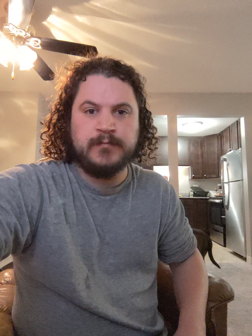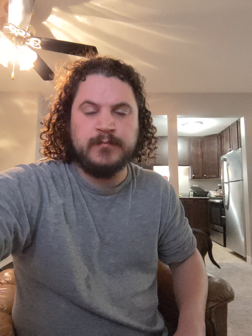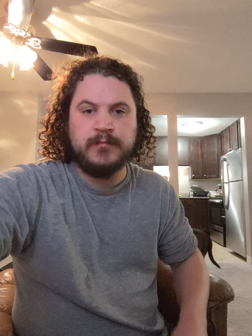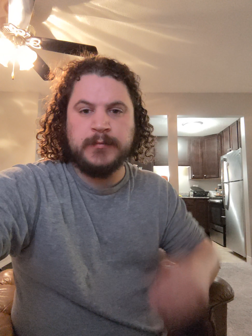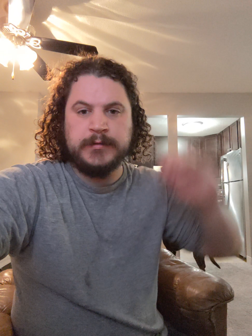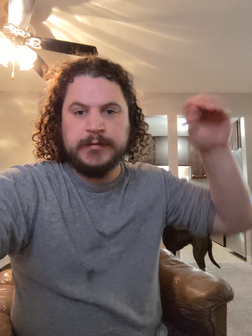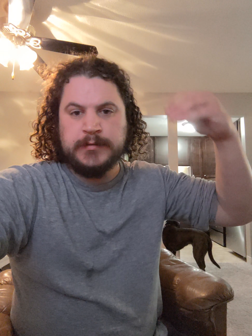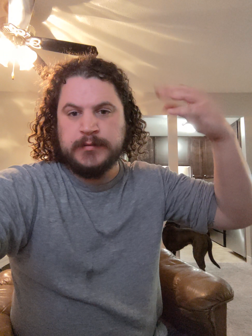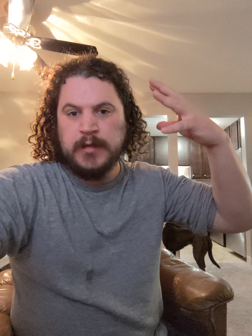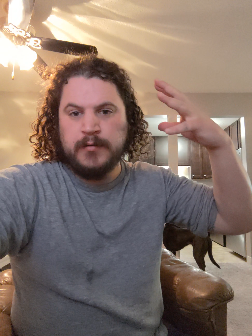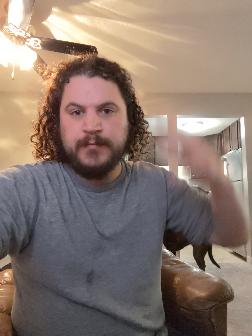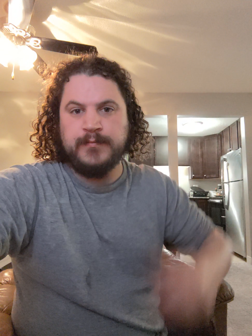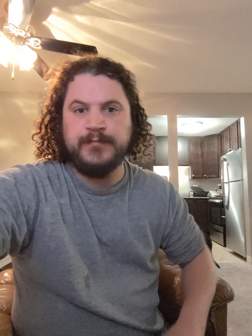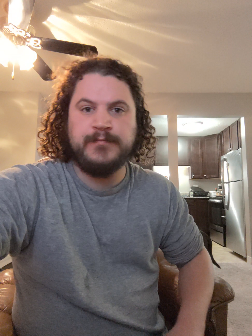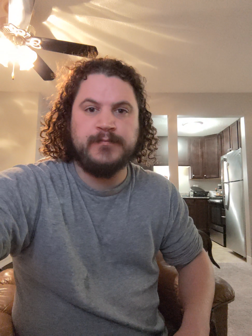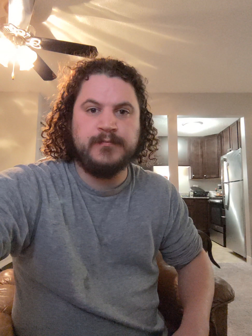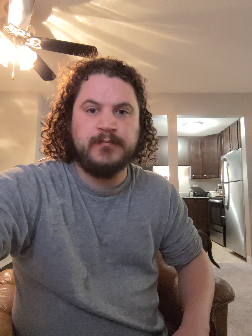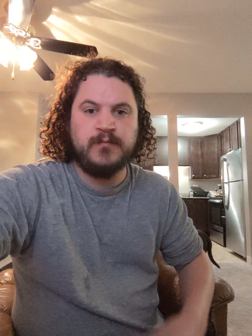sun